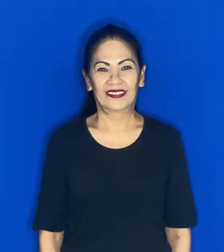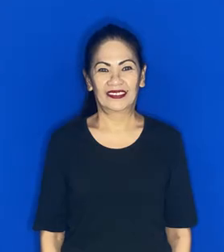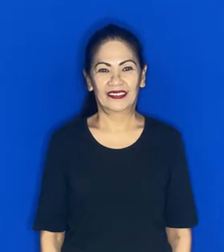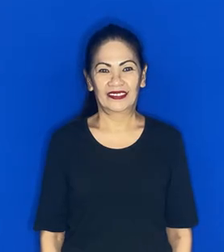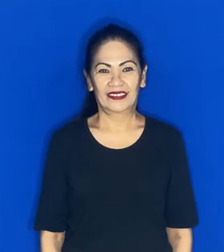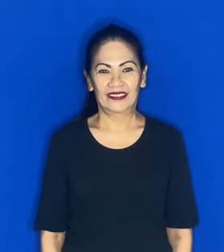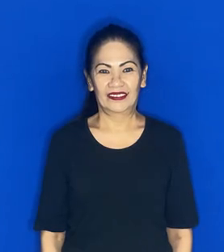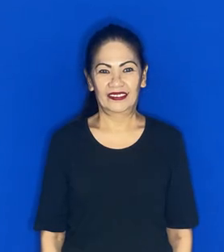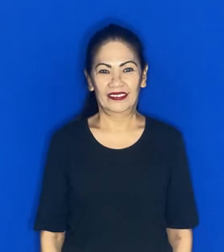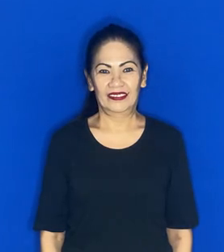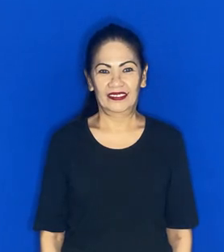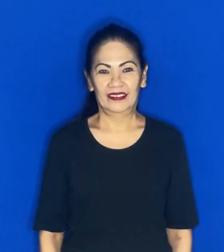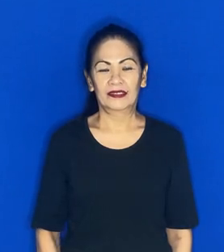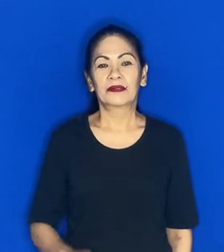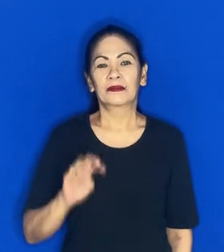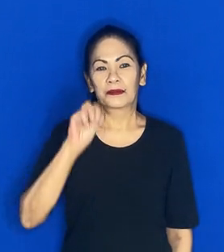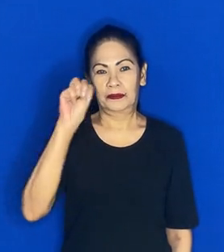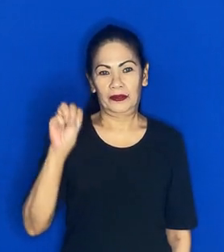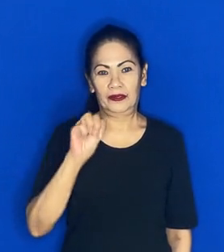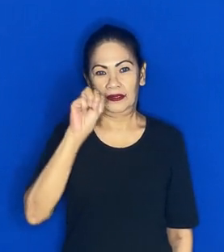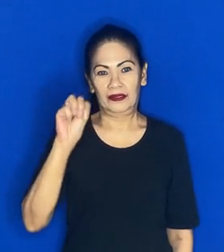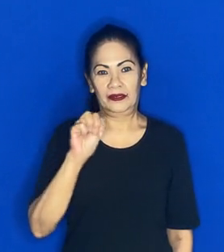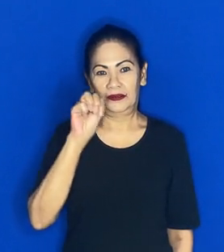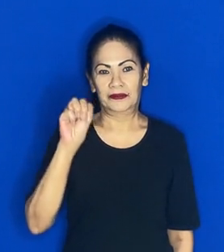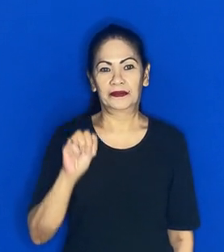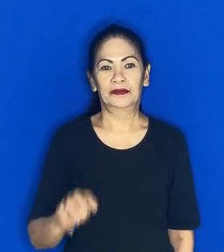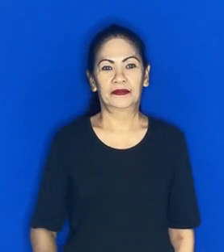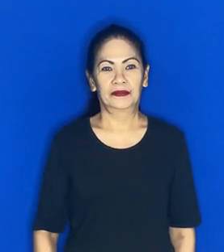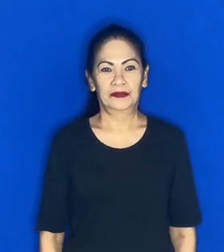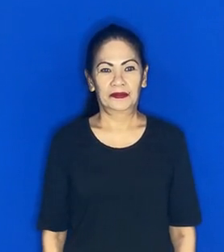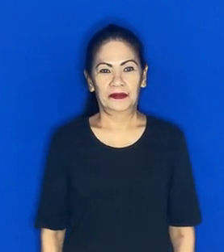monday